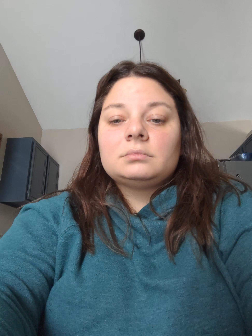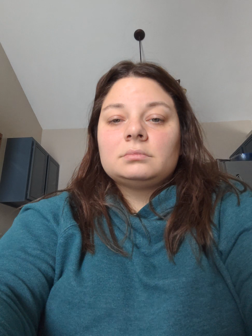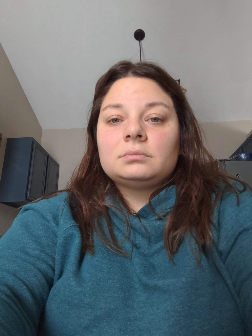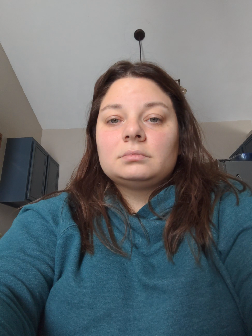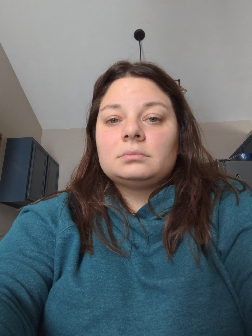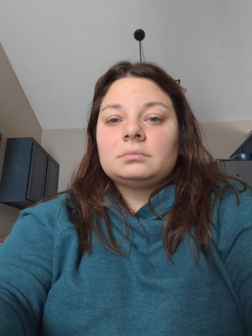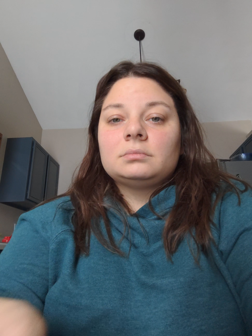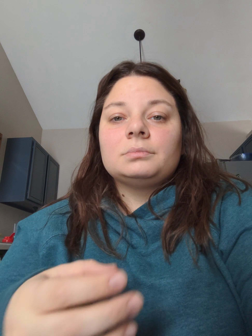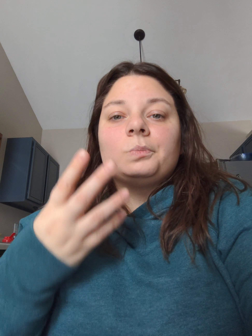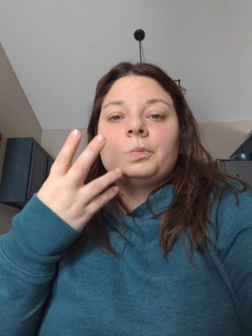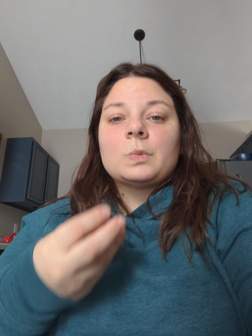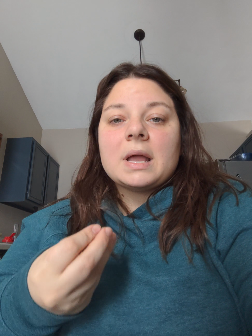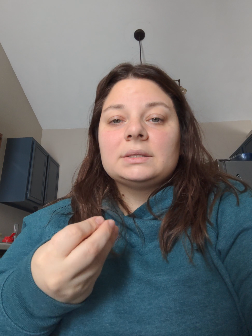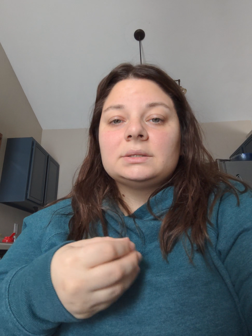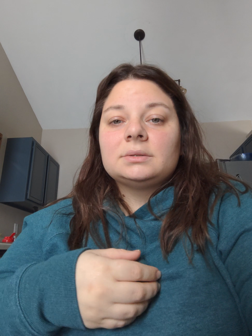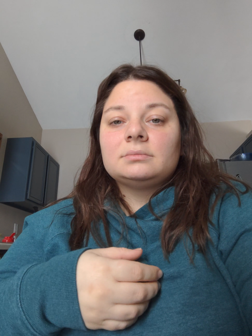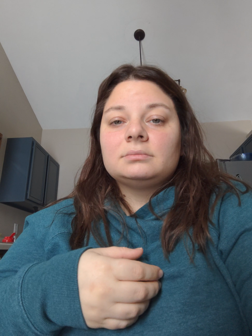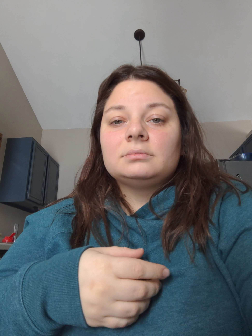wet